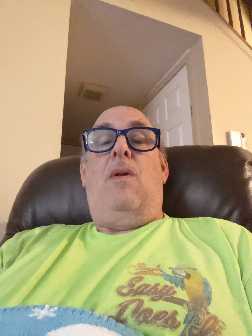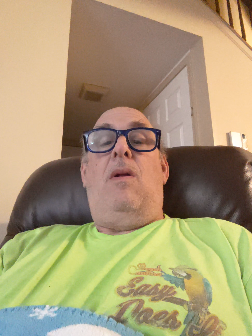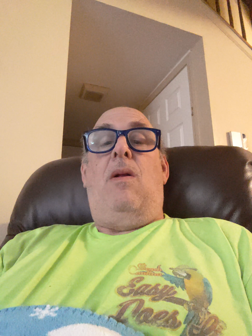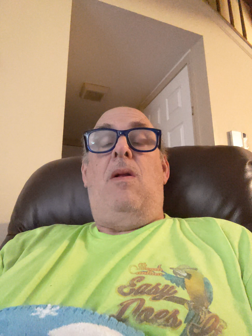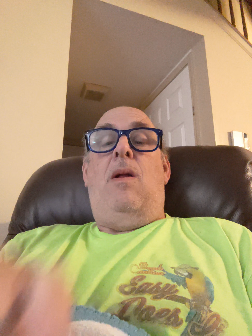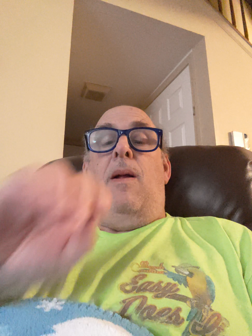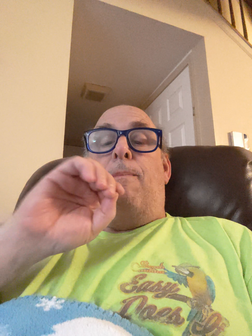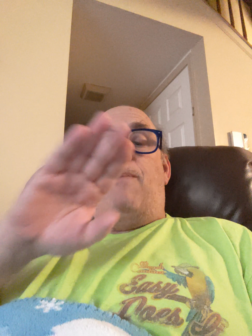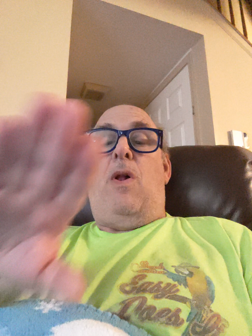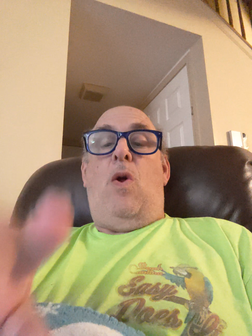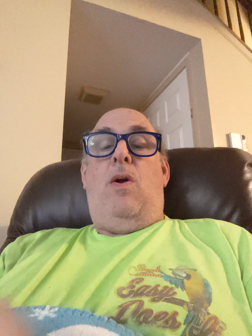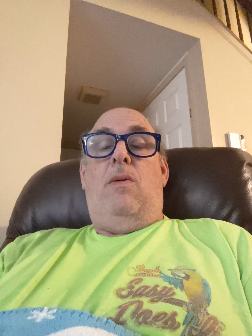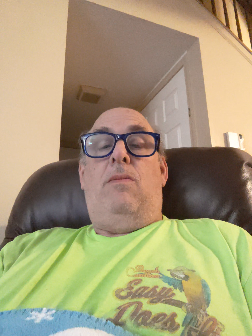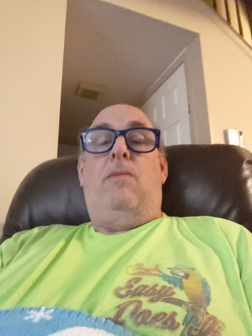blow